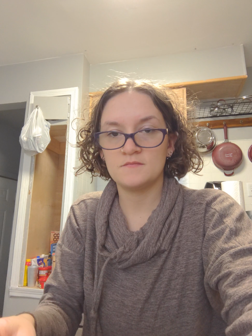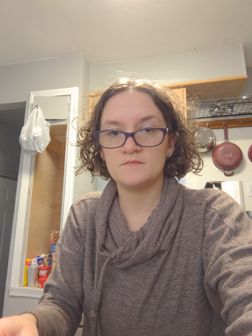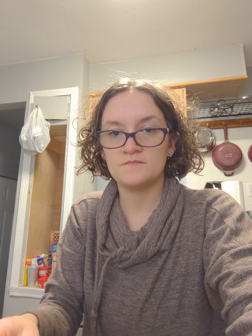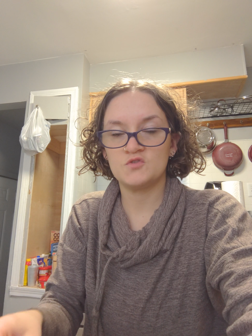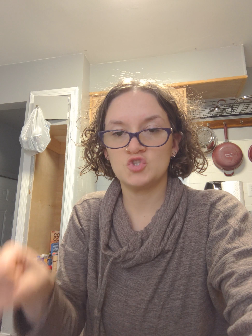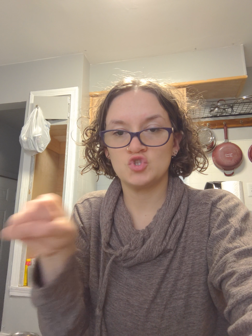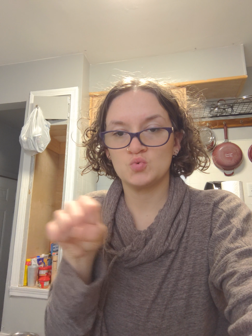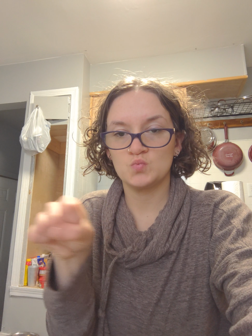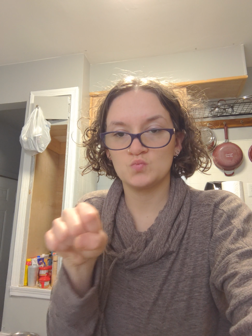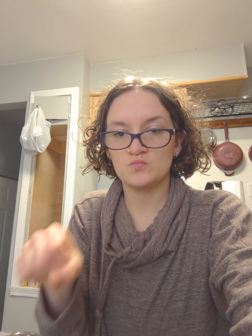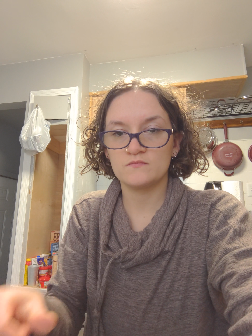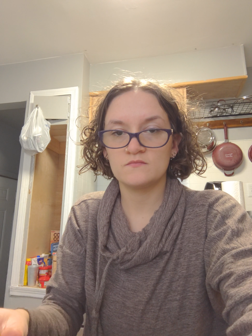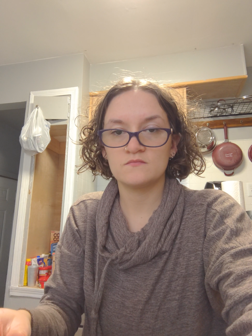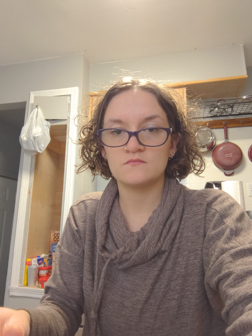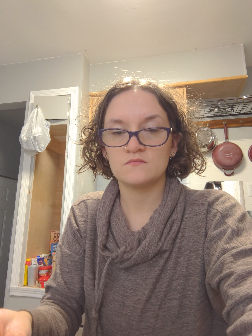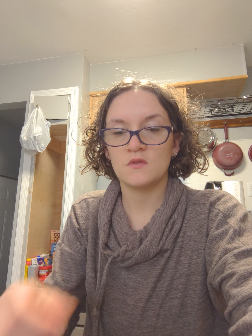shoe